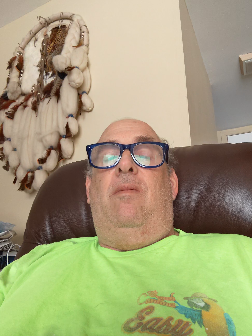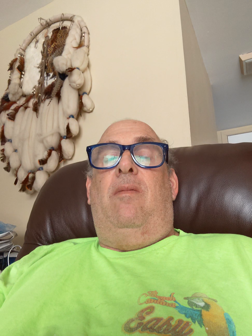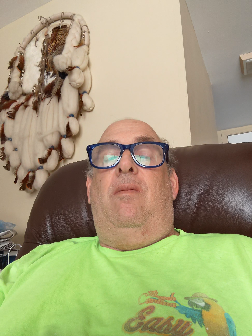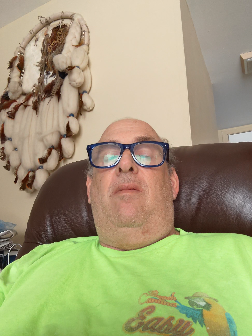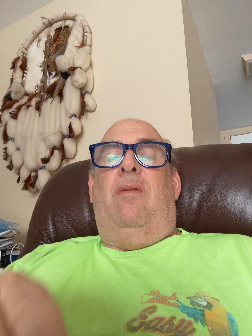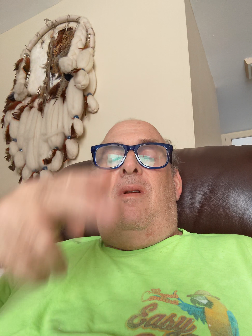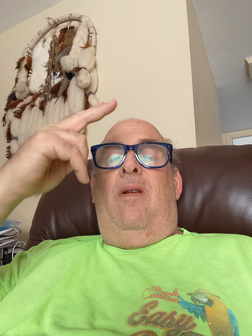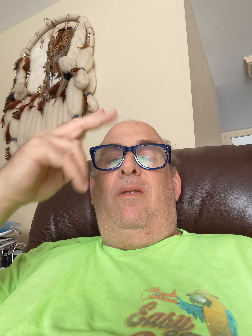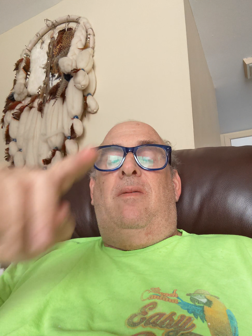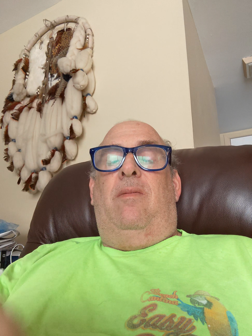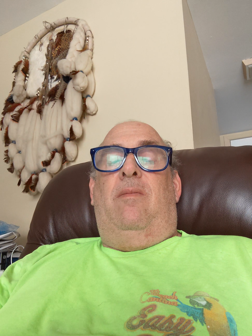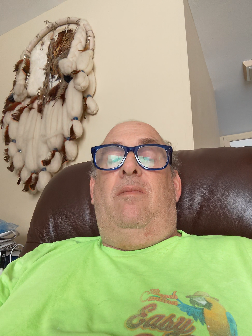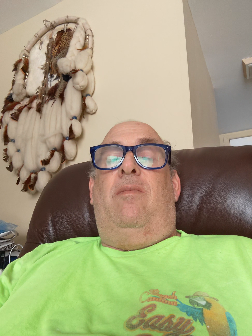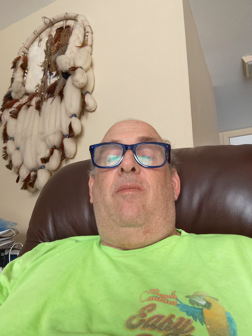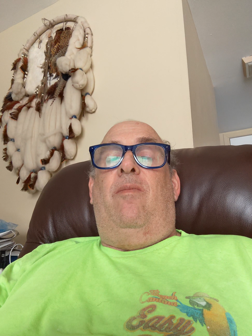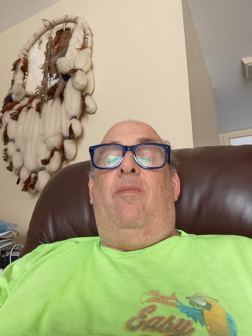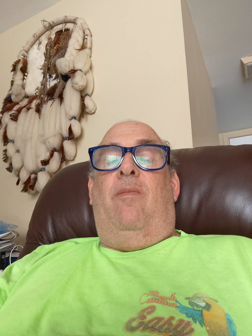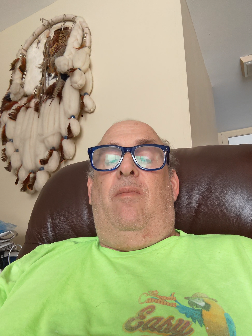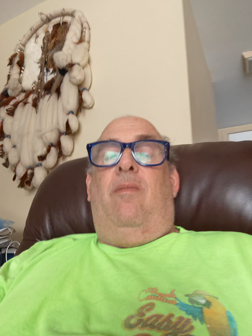high